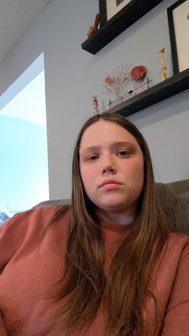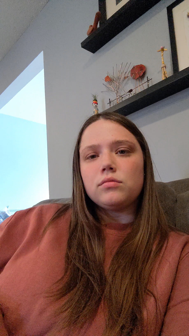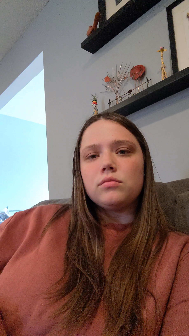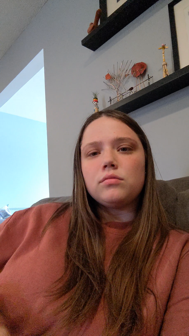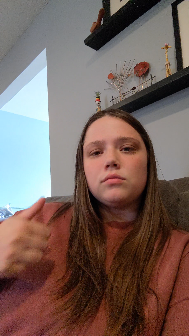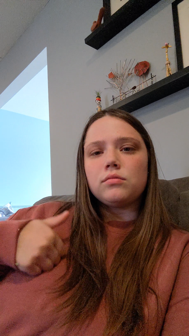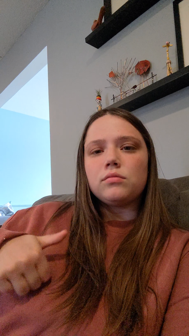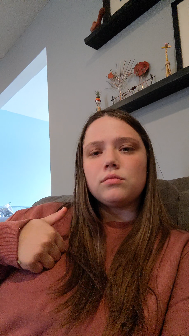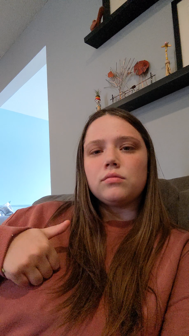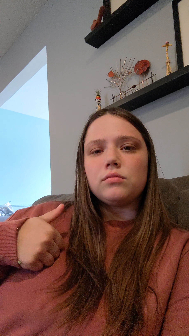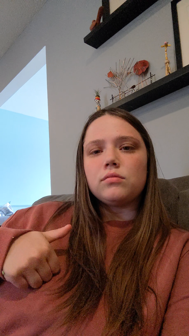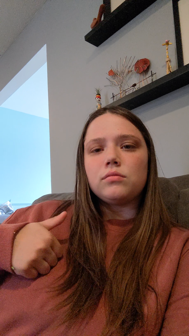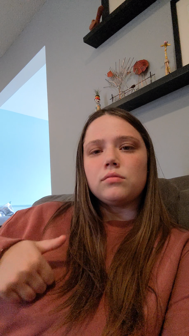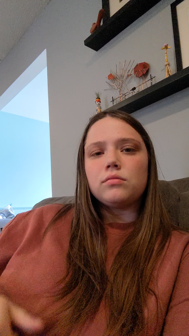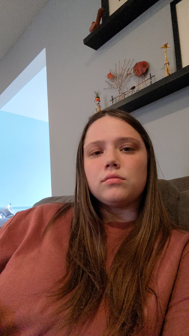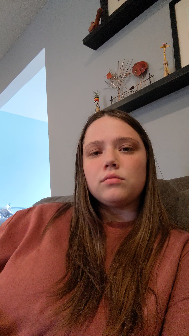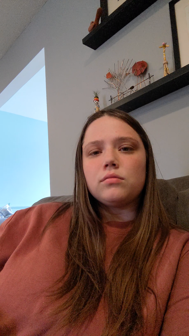bathtub